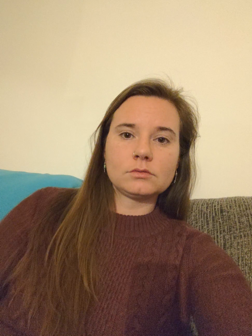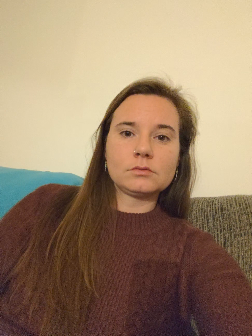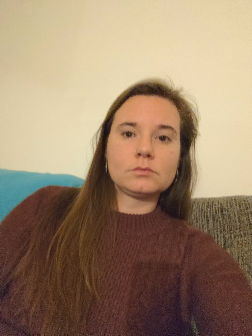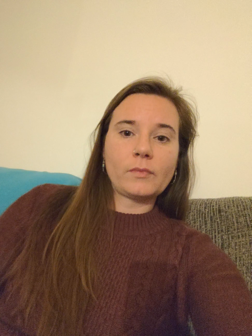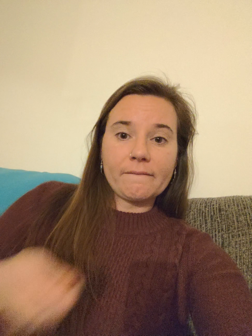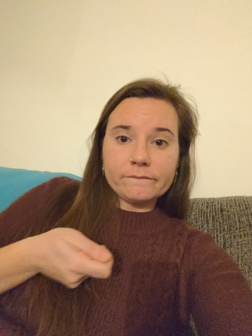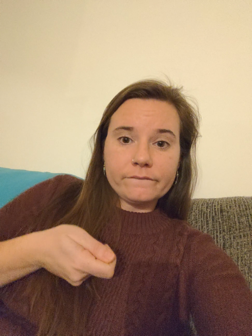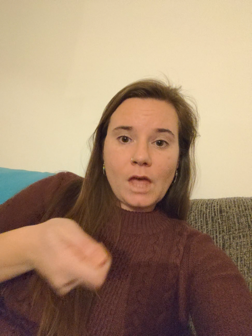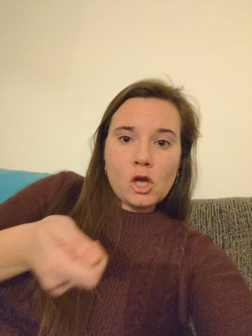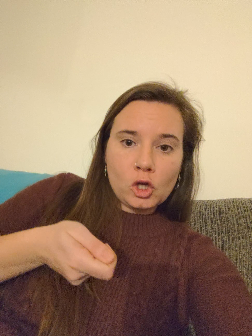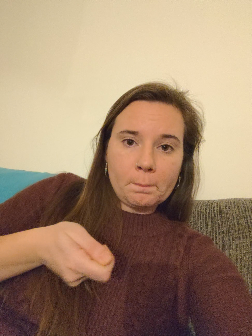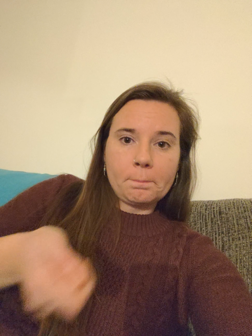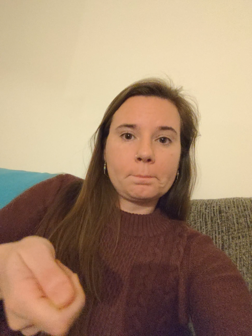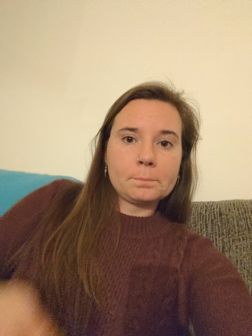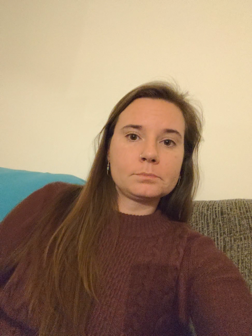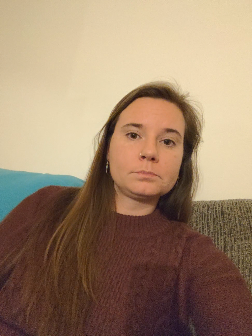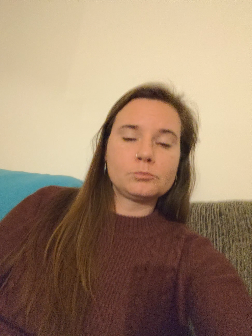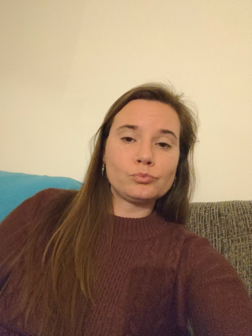vacuum